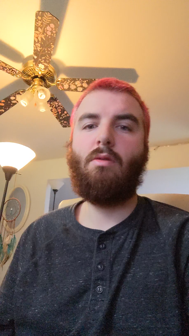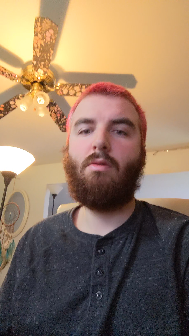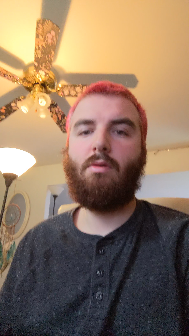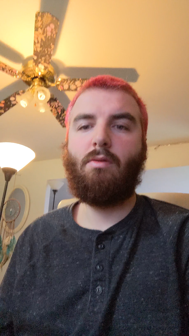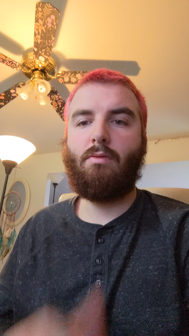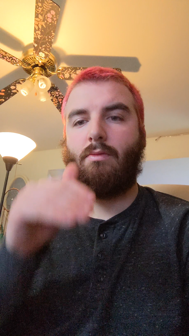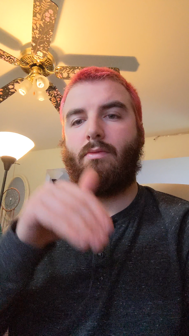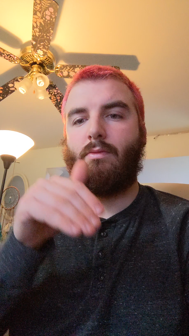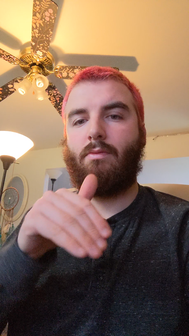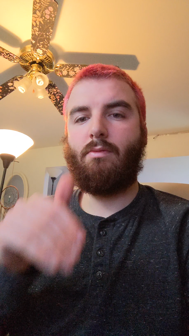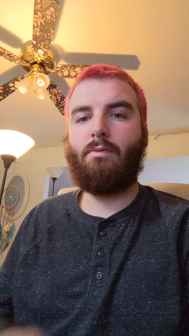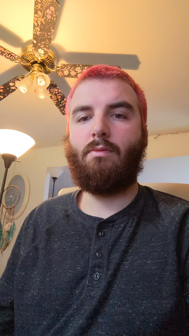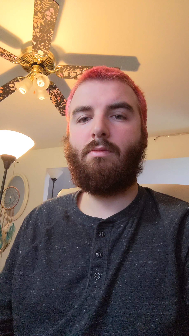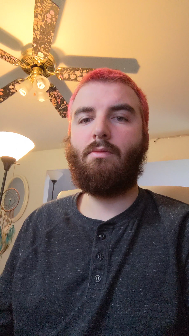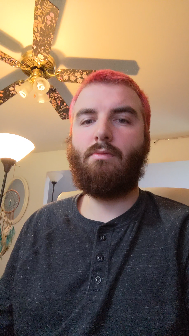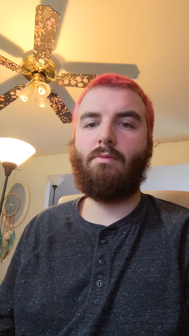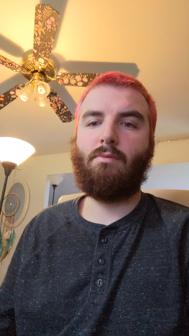doctor